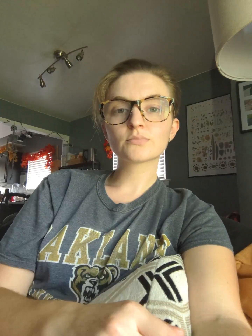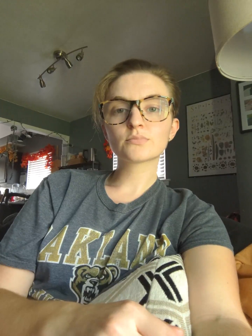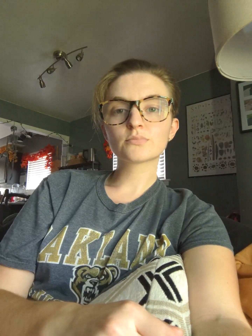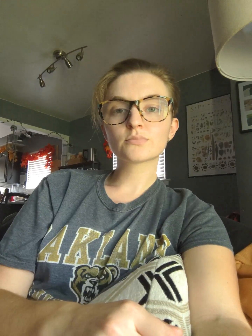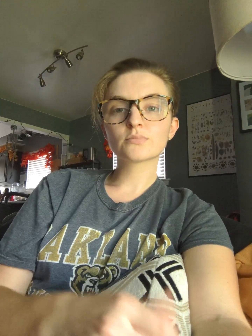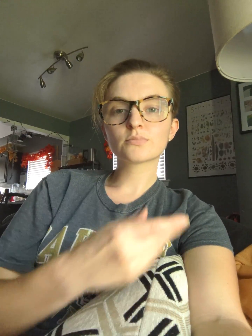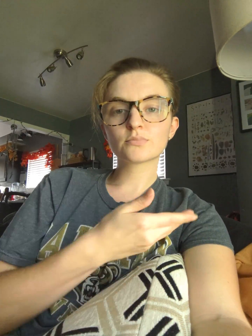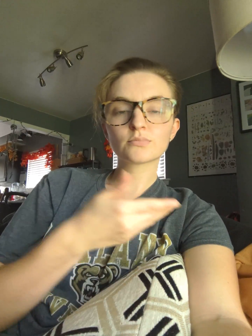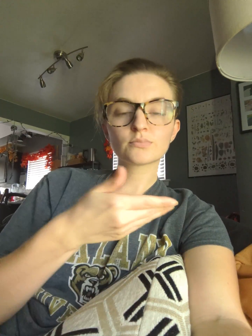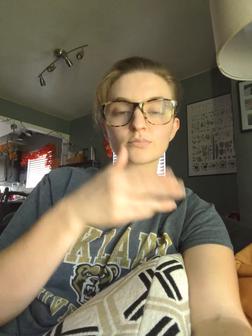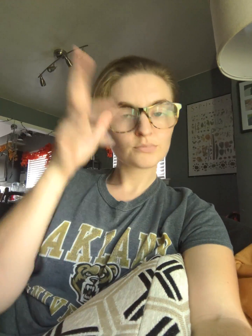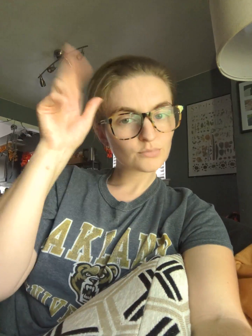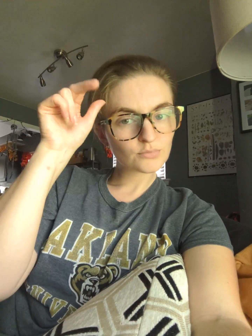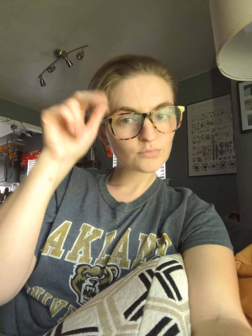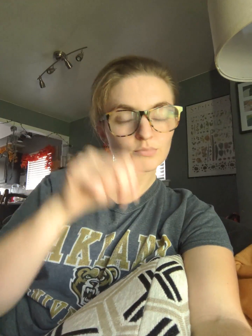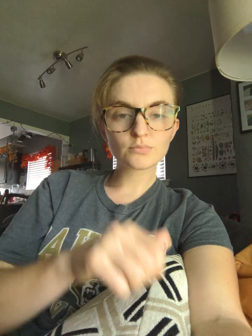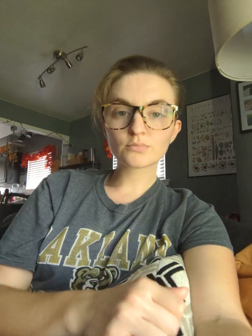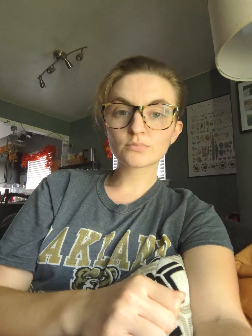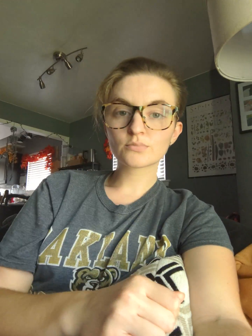pony